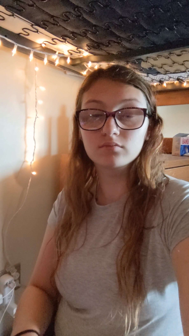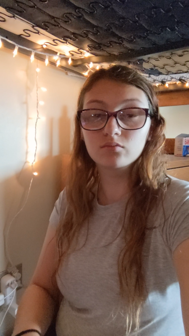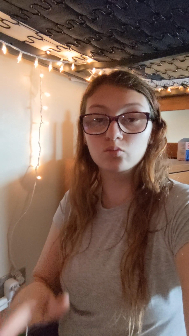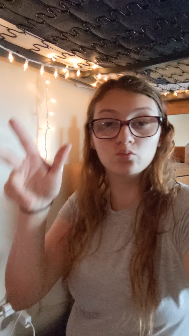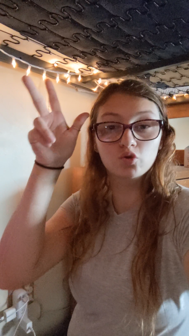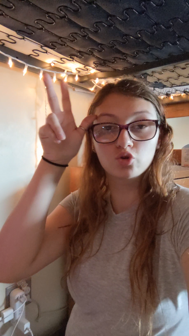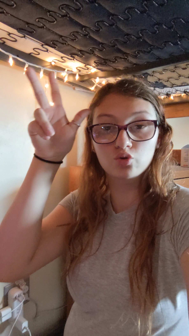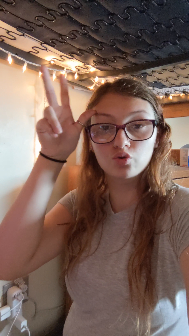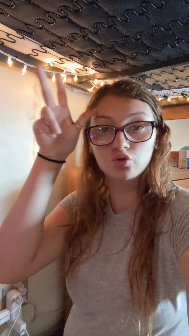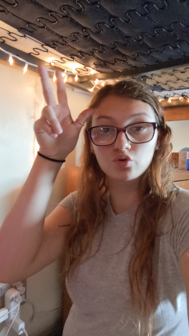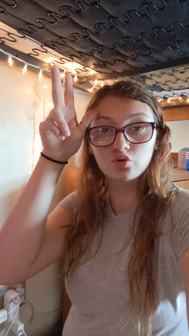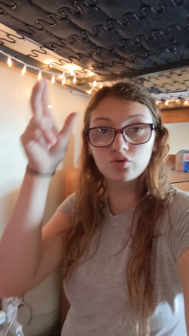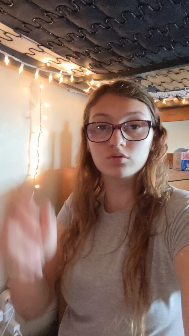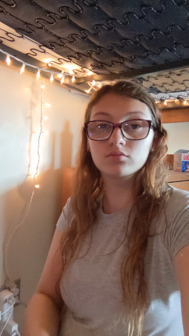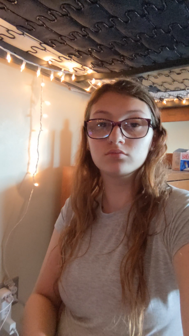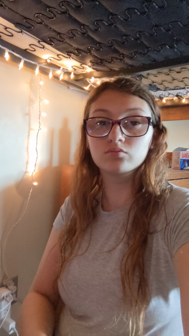rooster